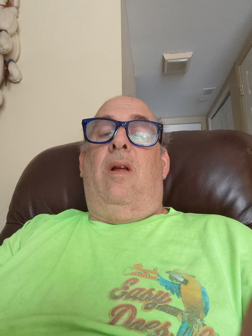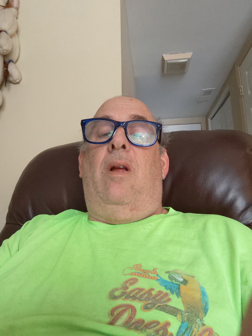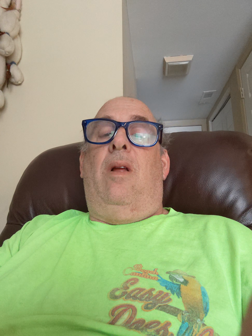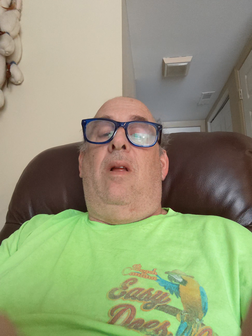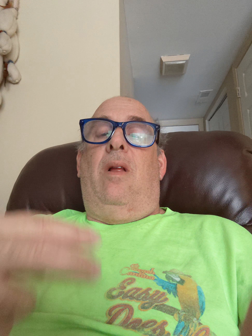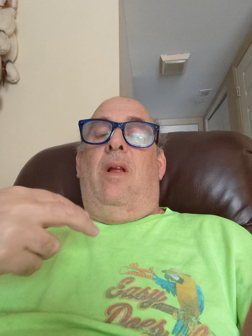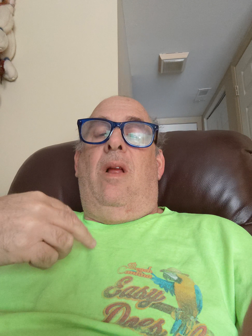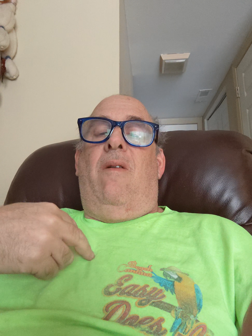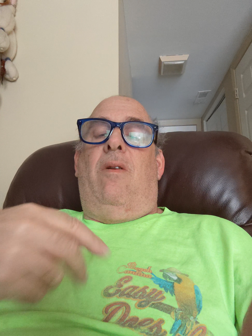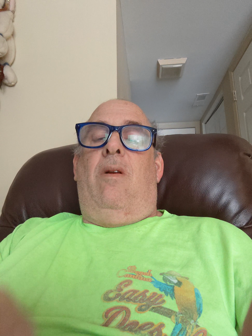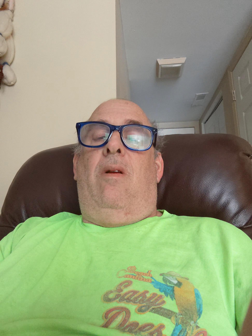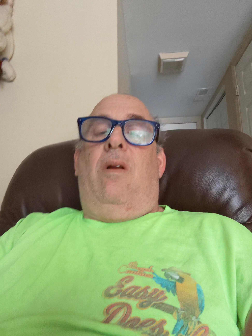have